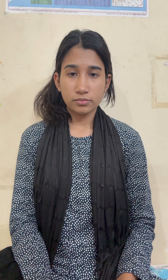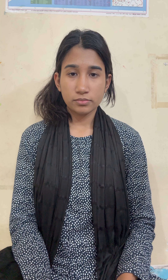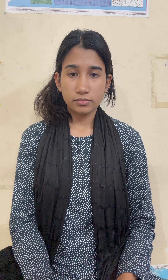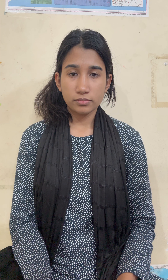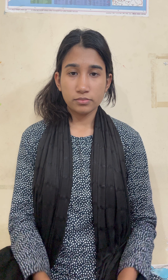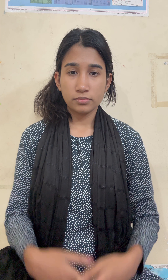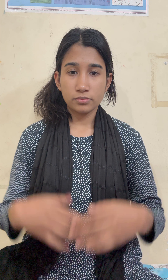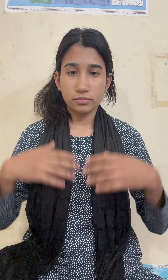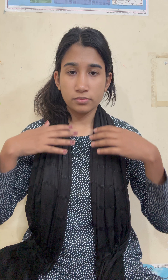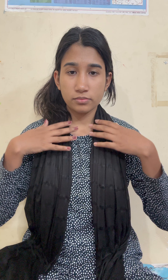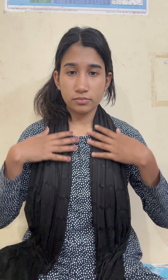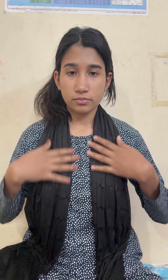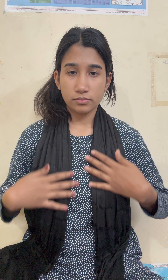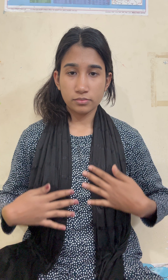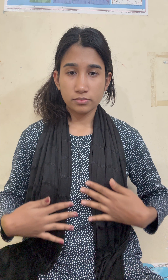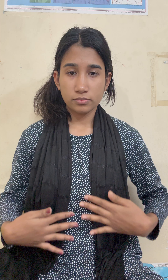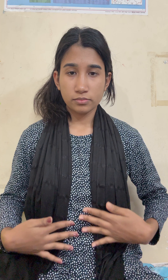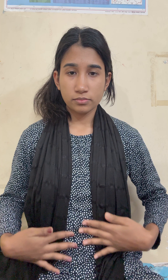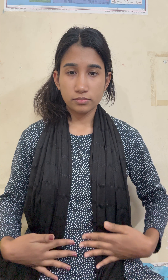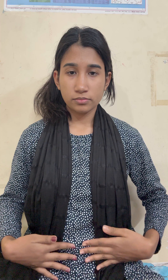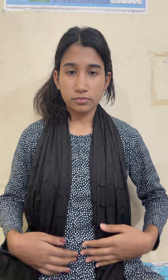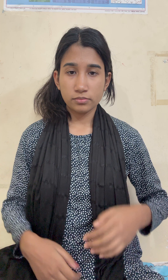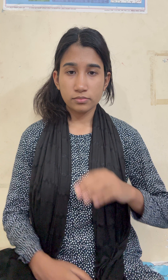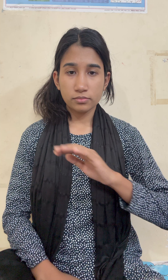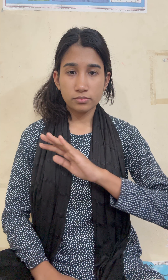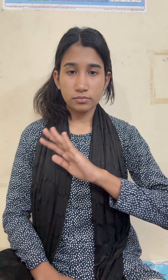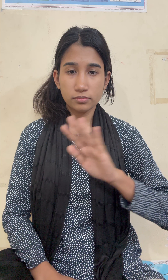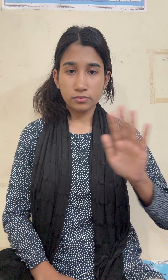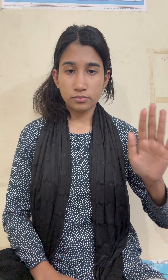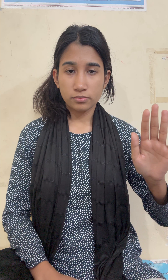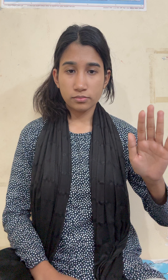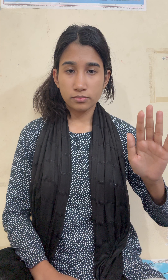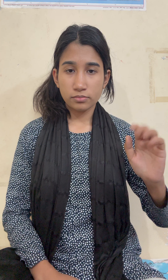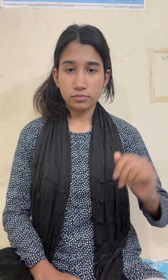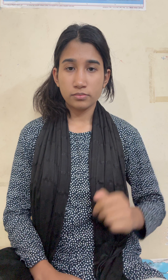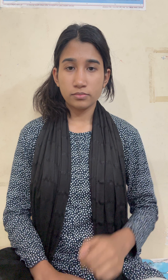অসুস্থ